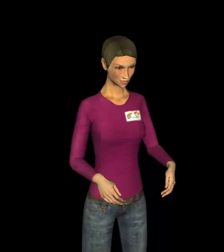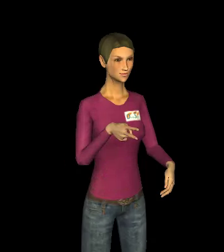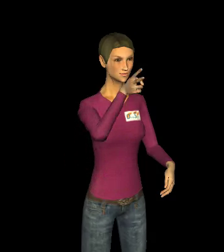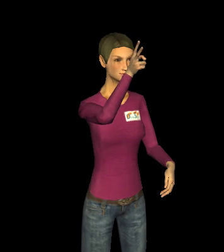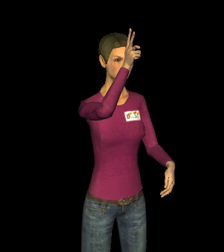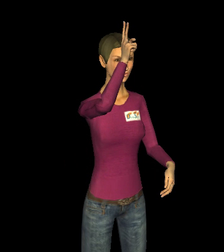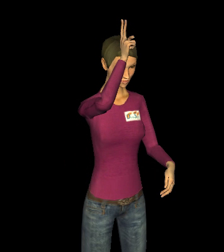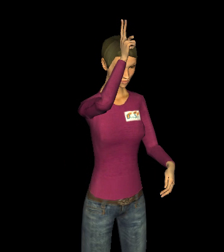غبي